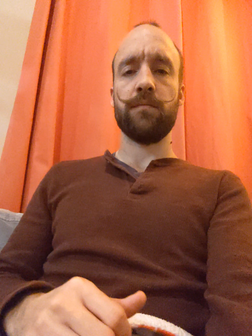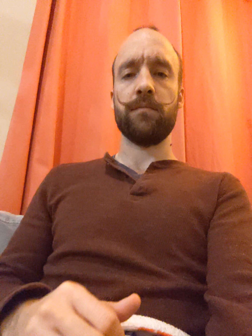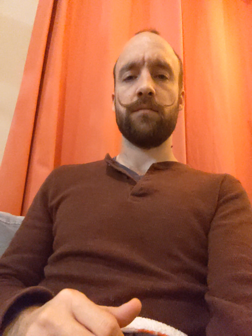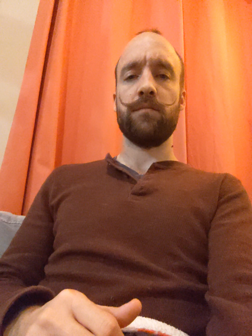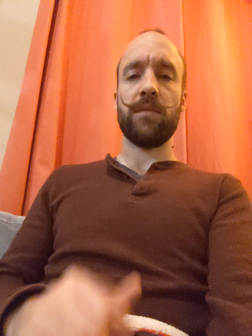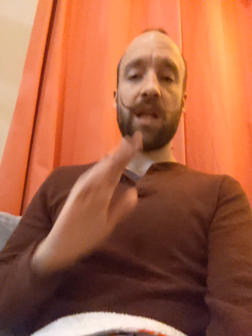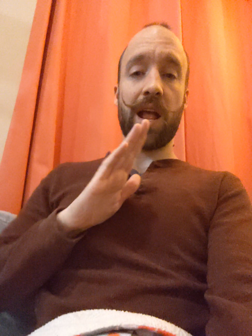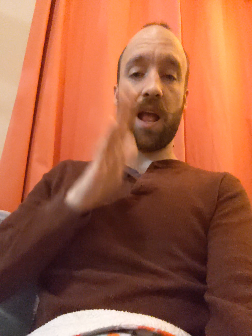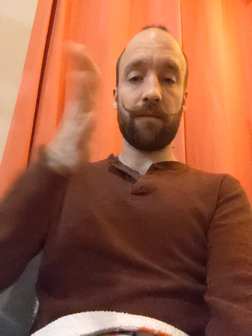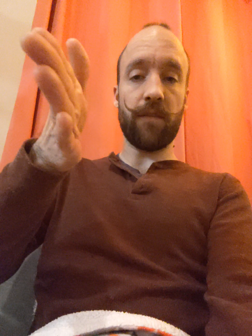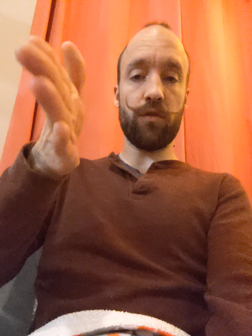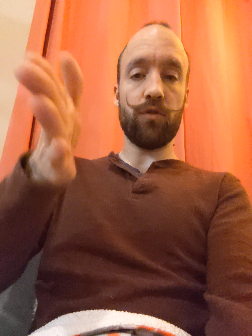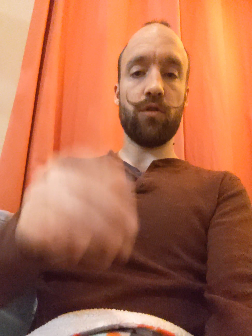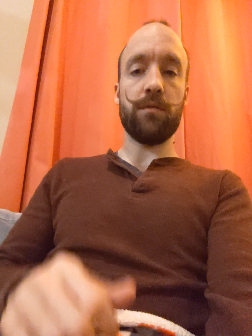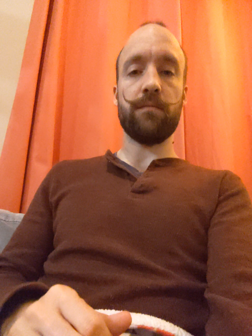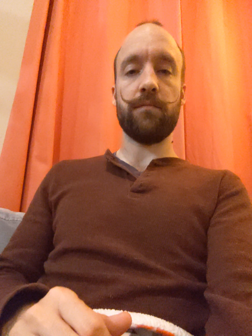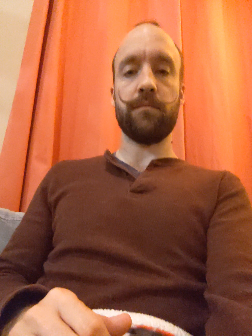after